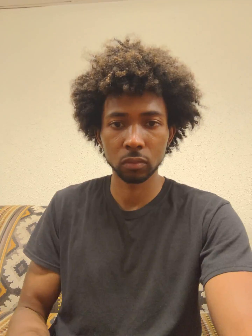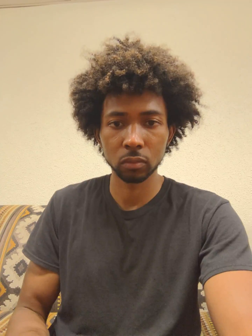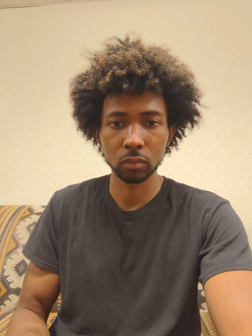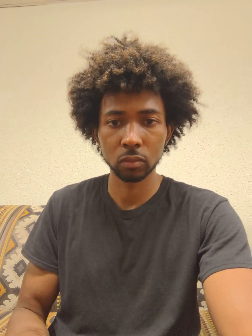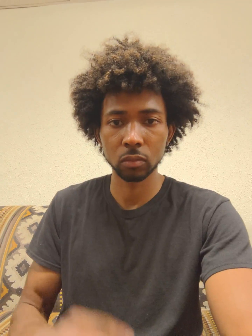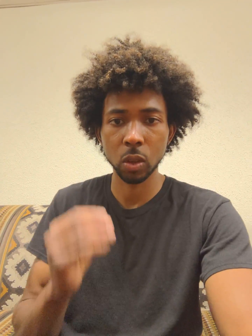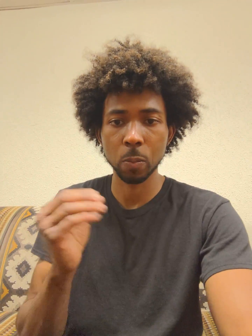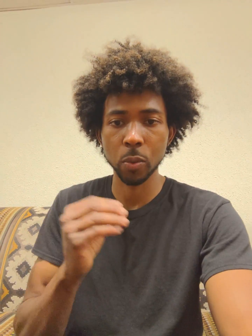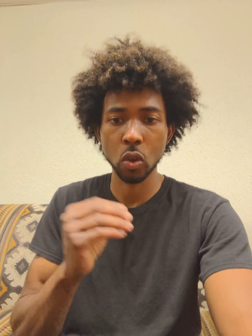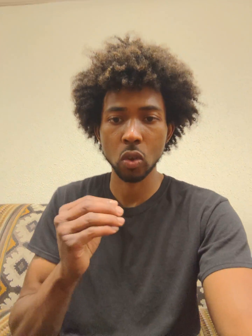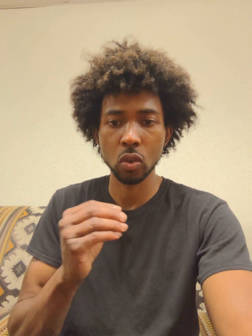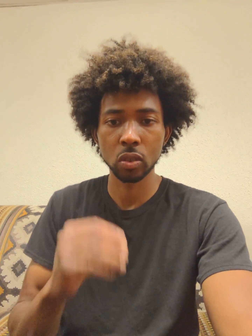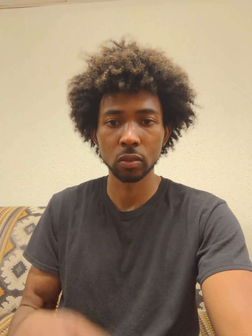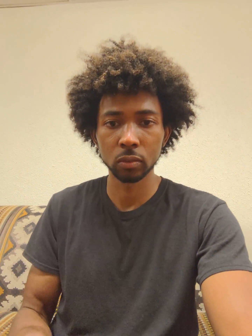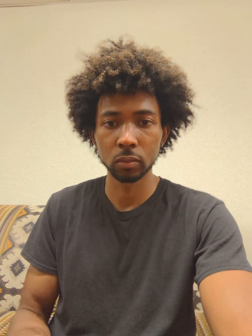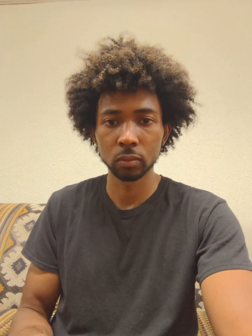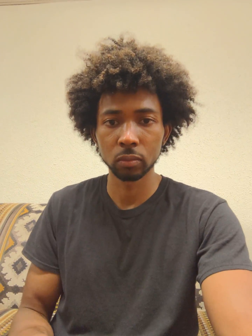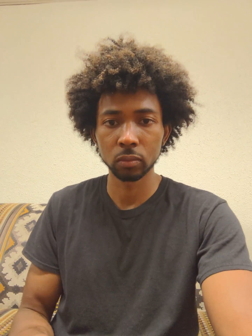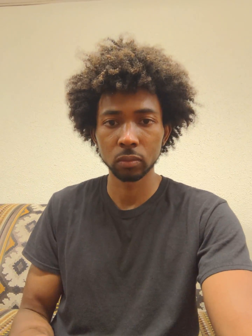more